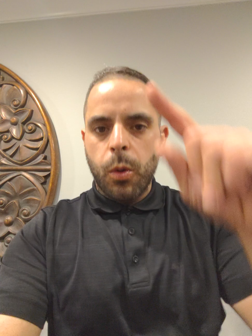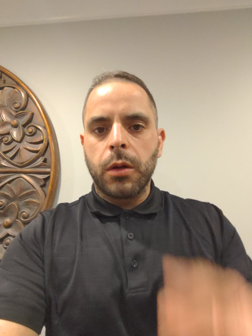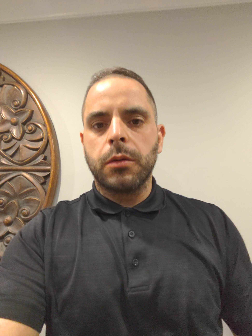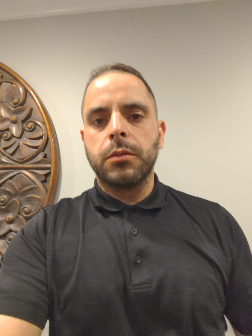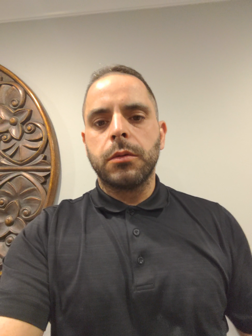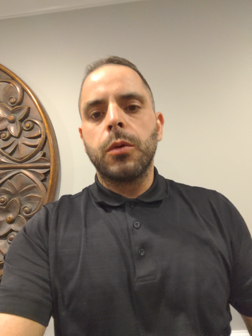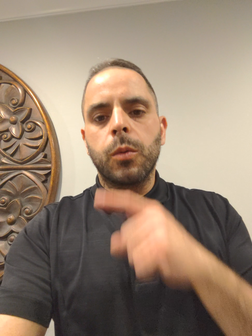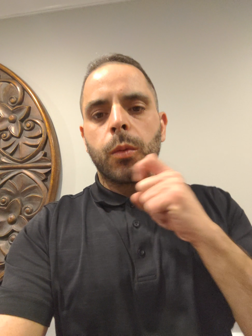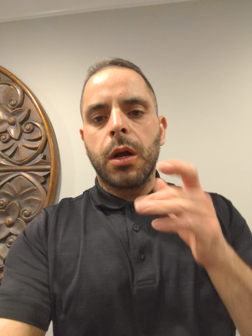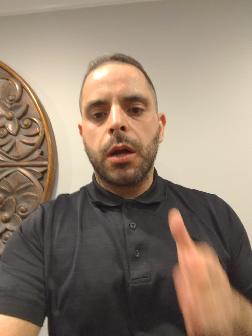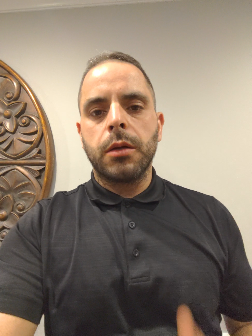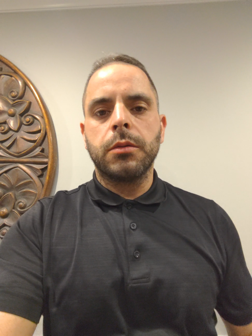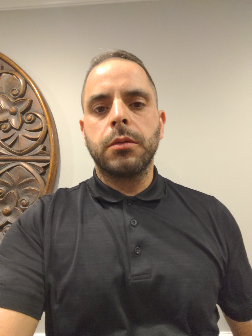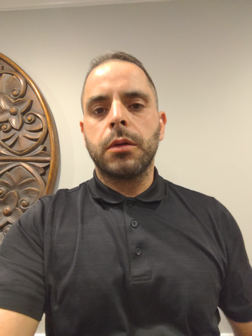dryer